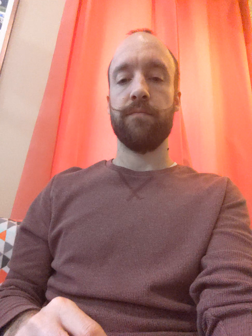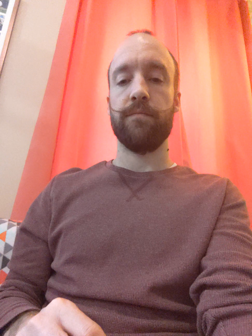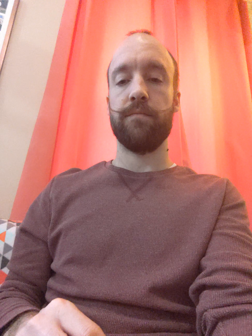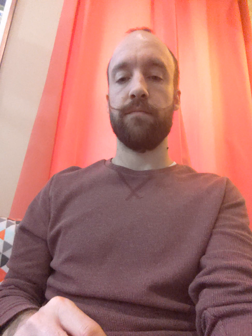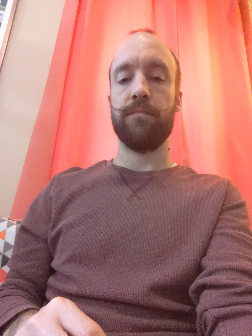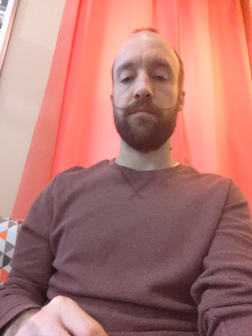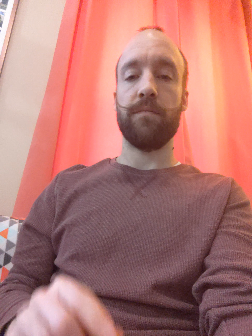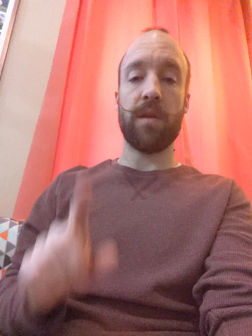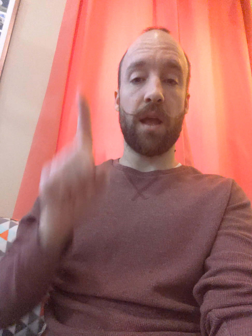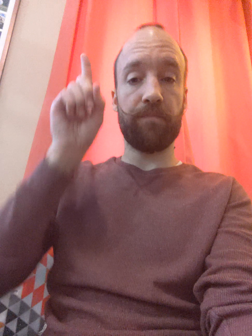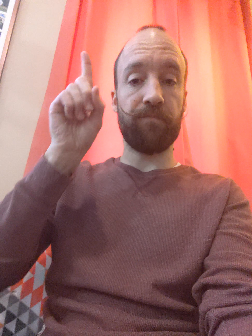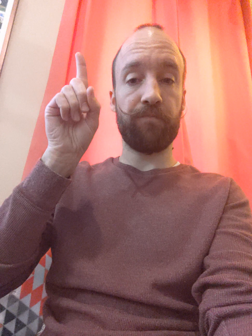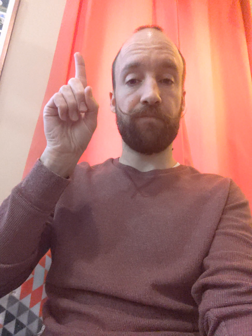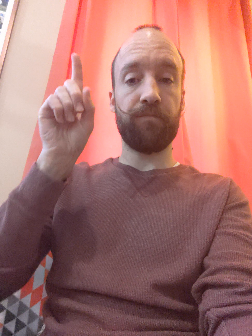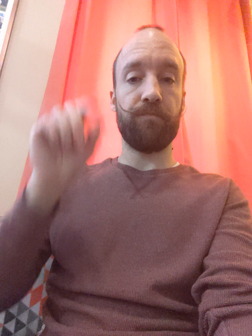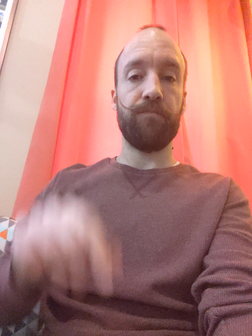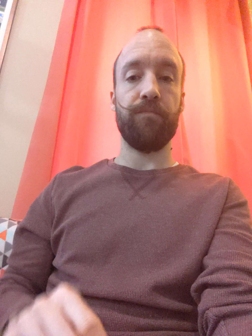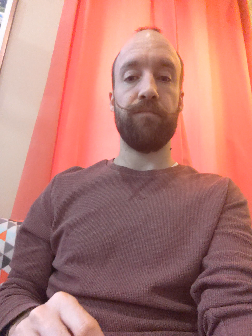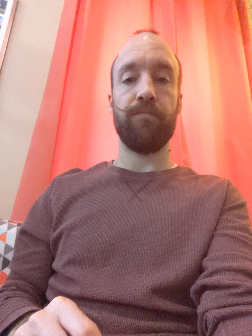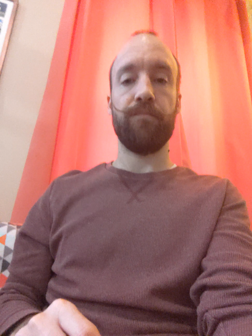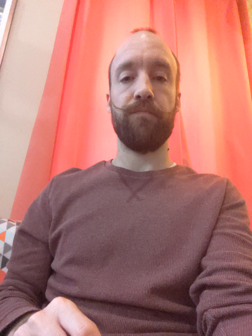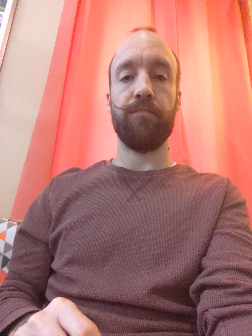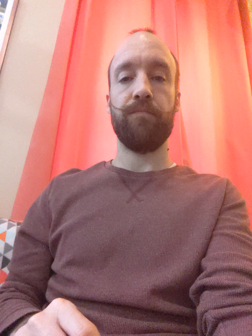up